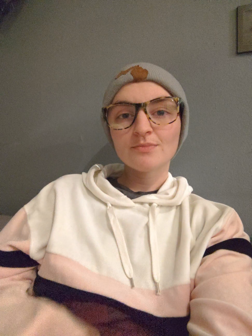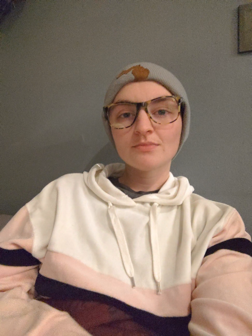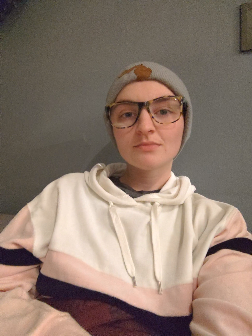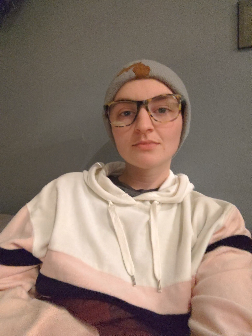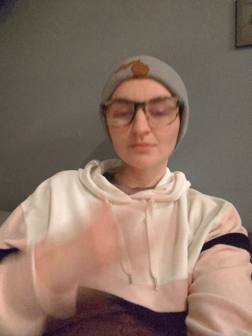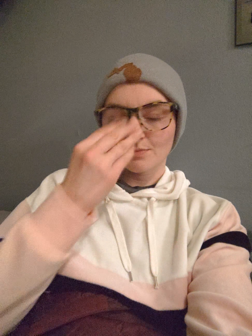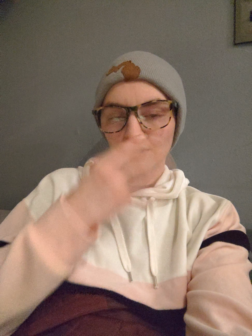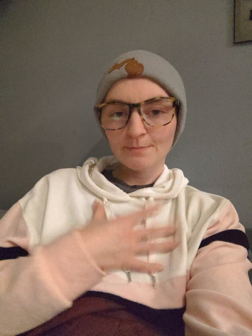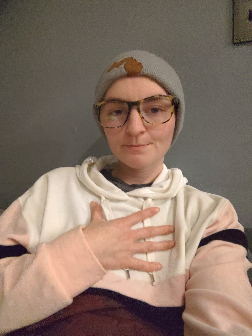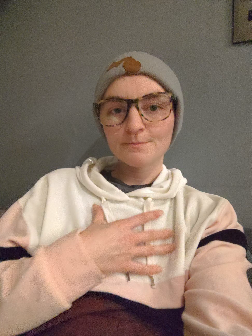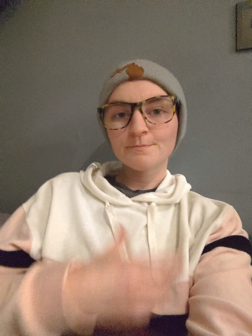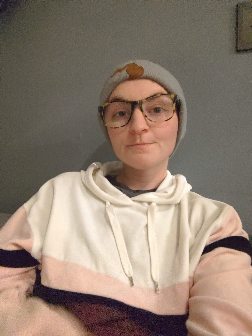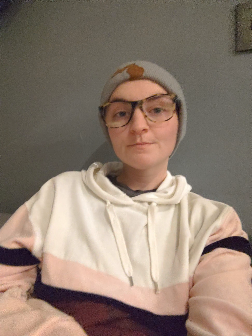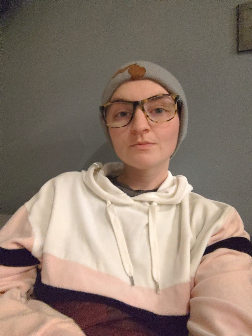pajamas